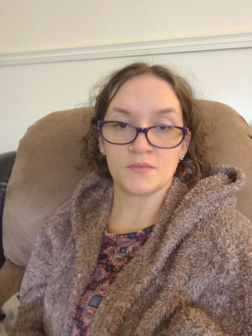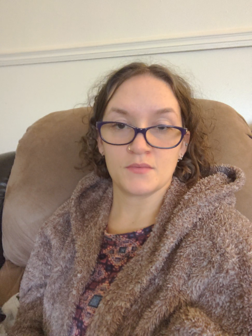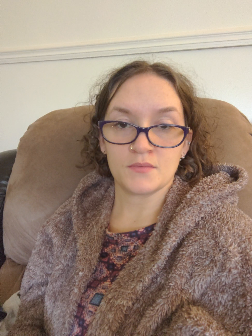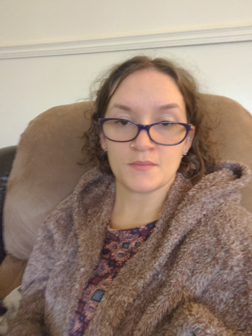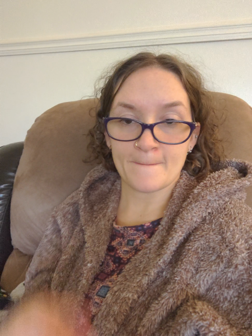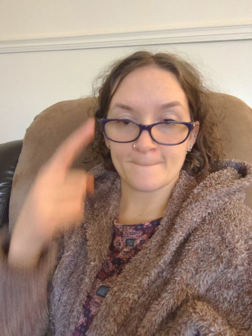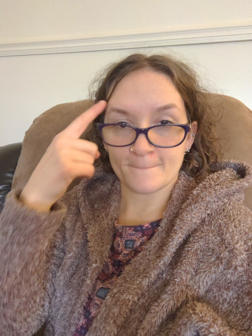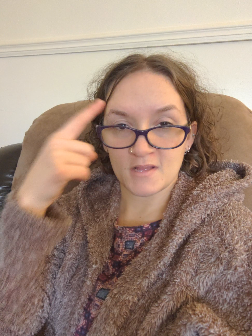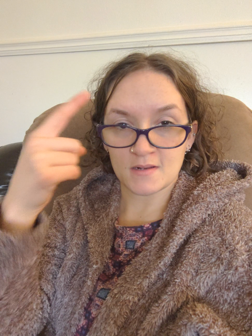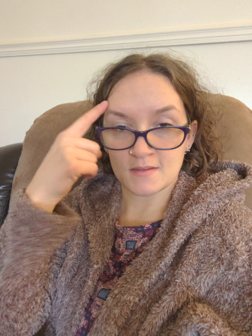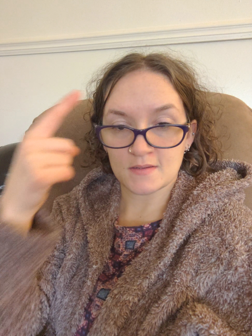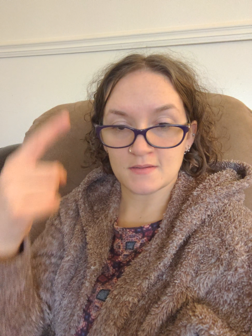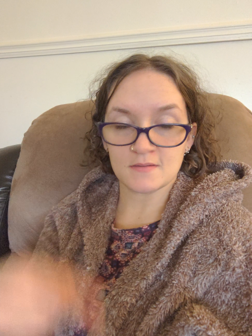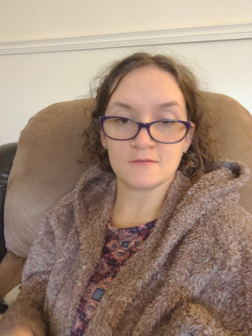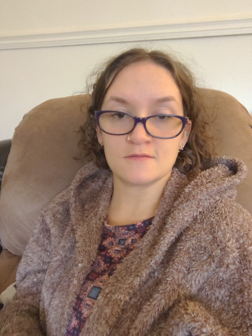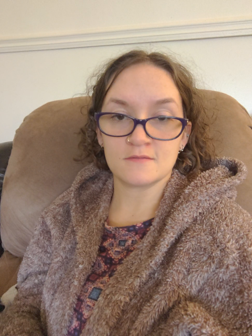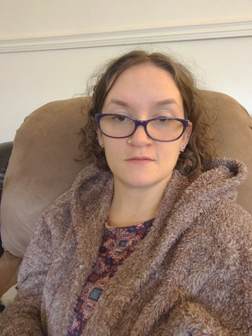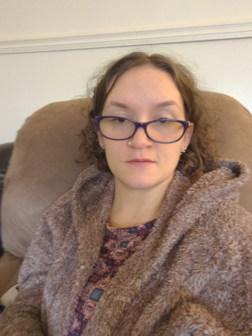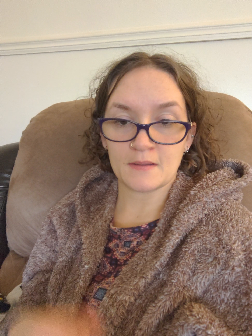penny